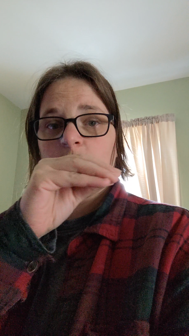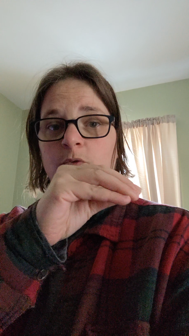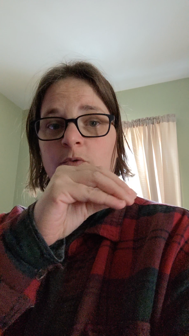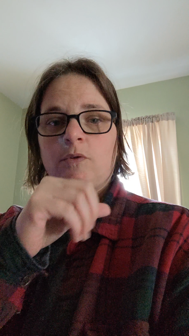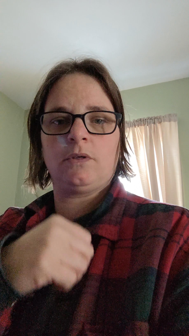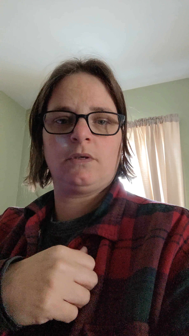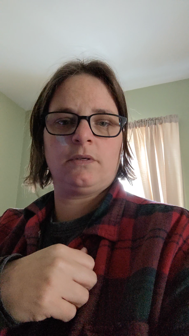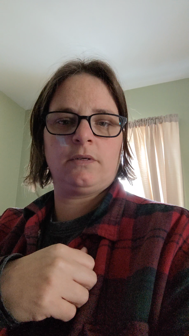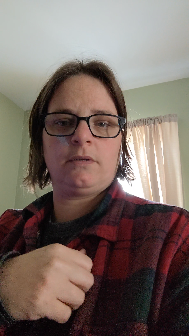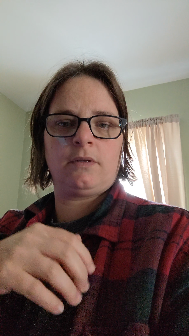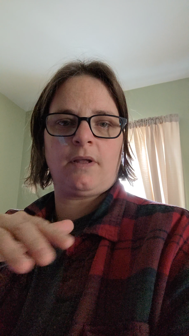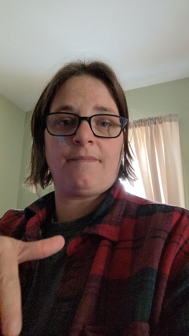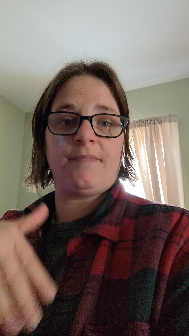pants